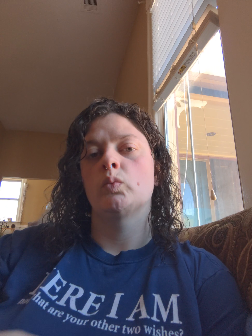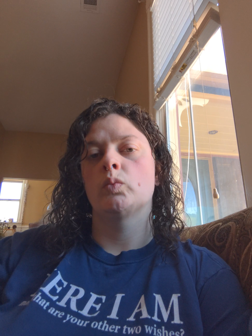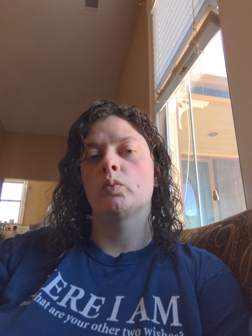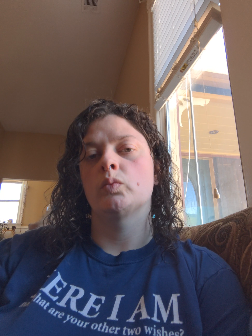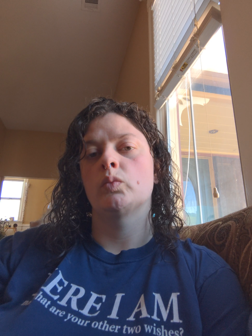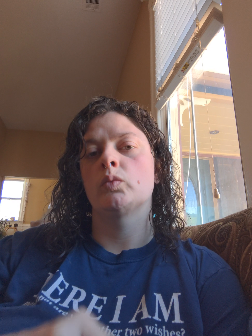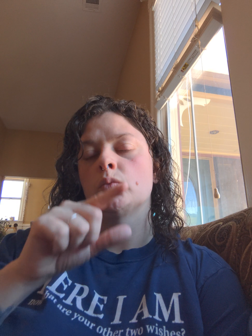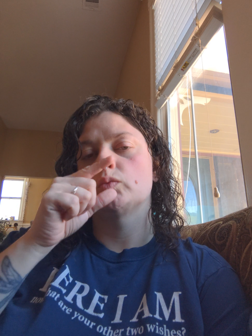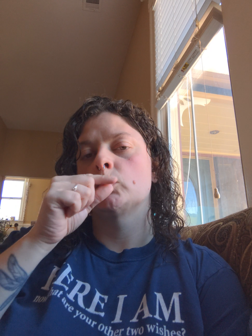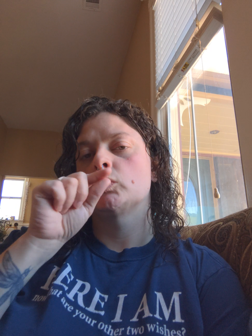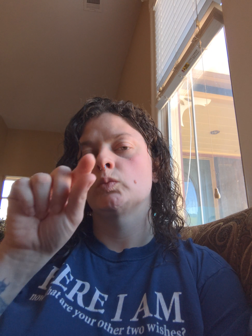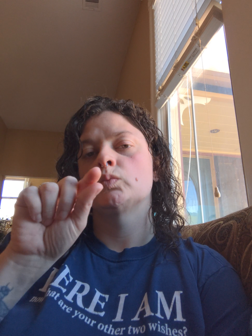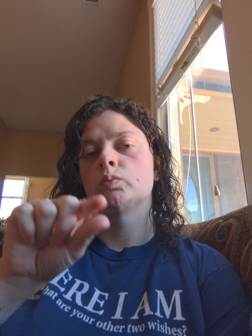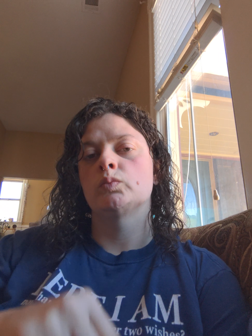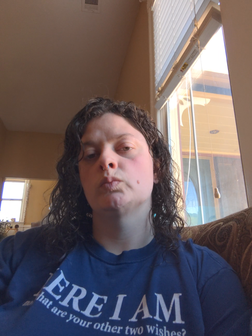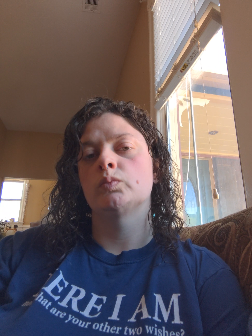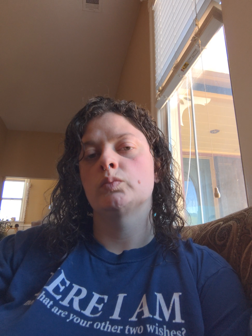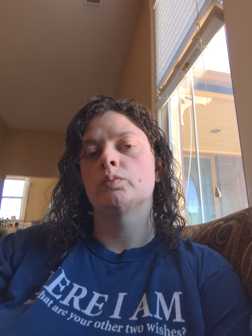goose